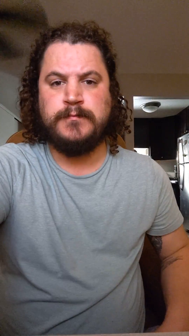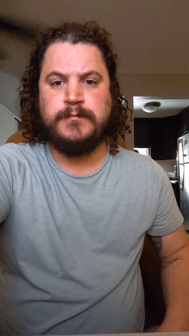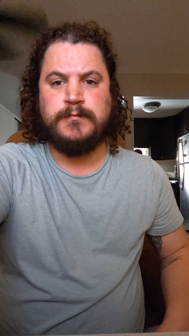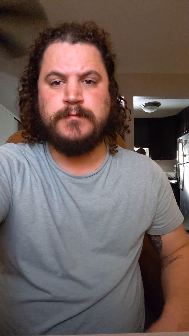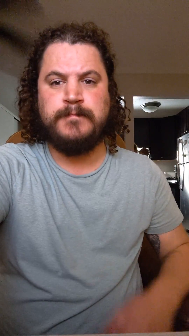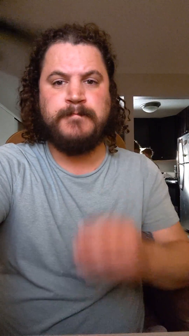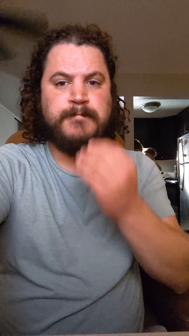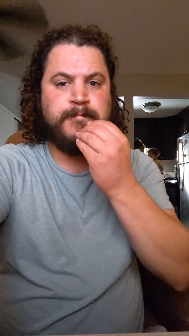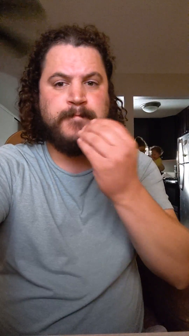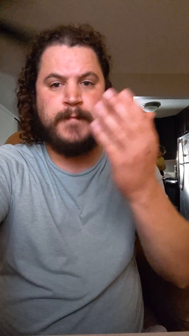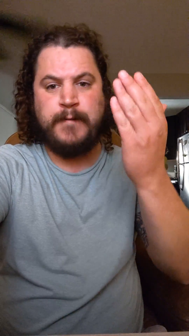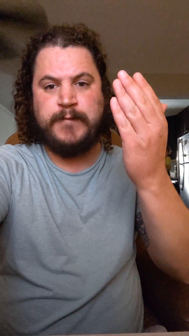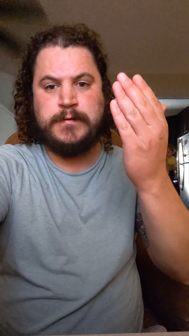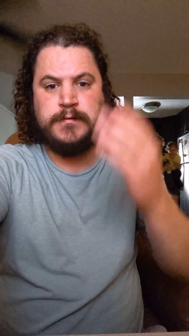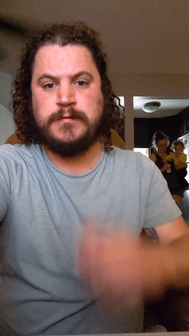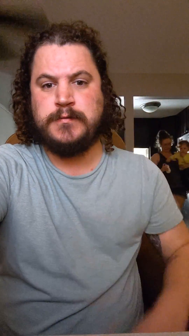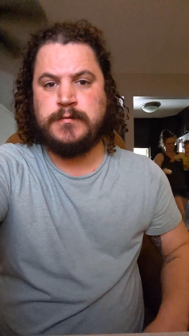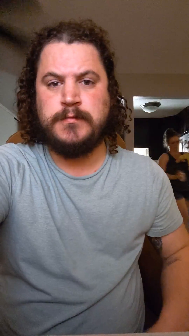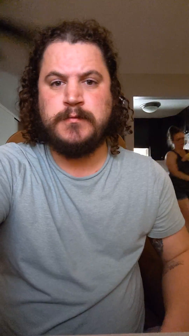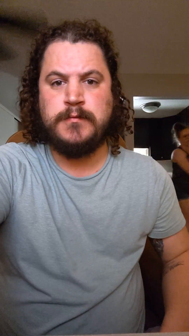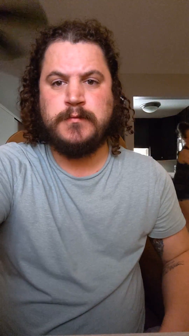breakfast